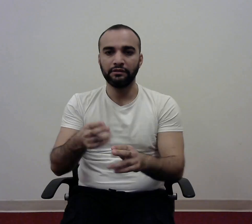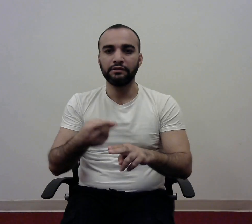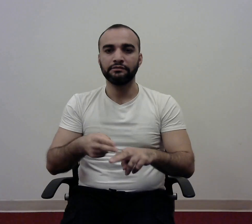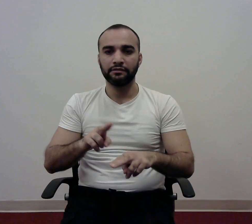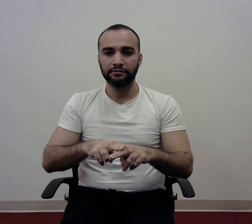üçün